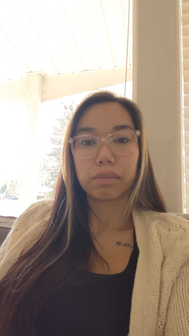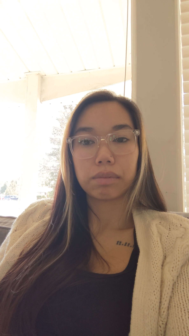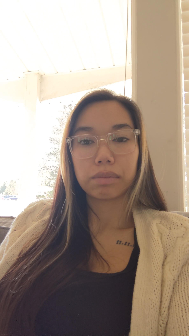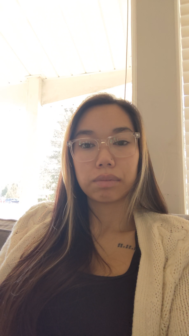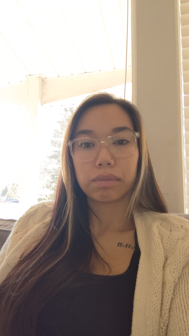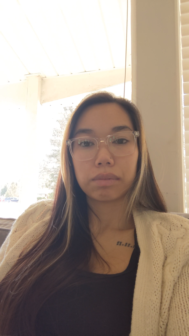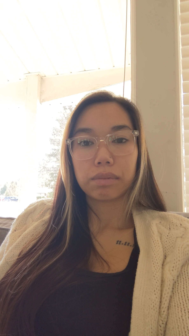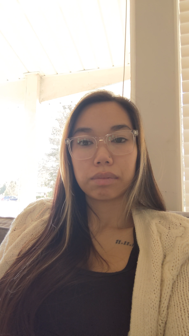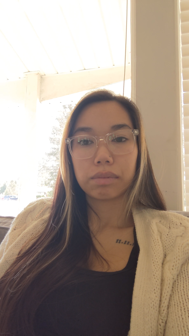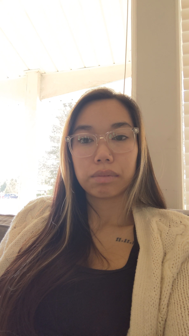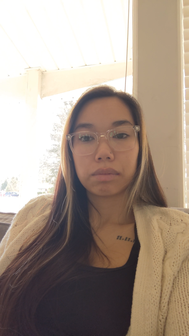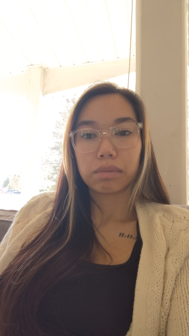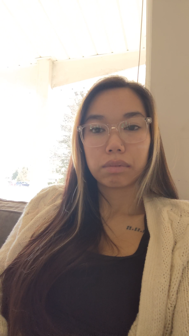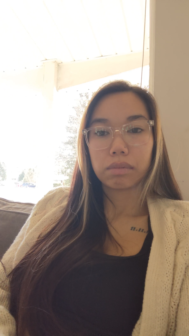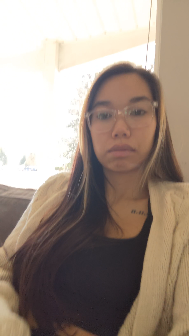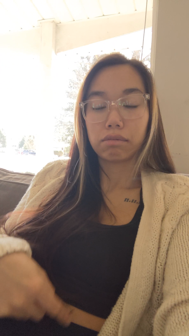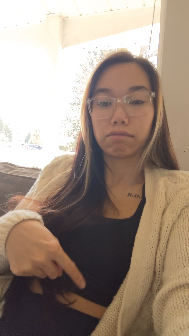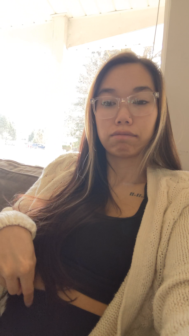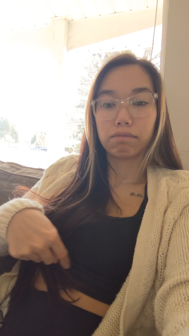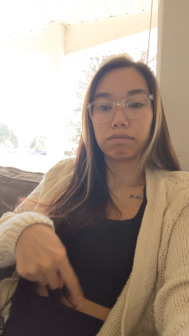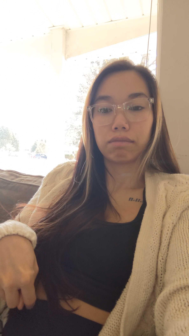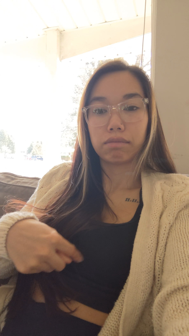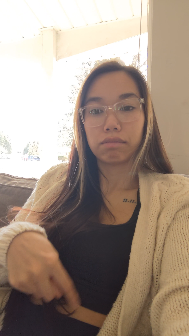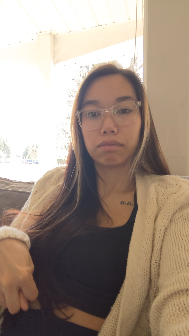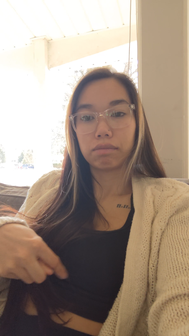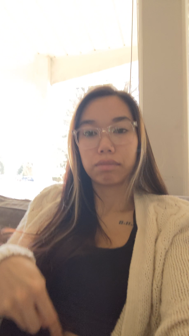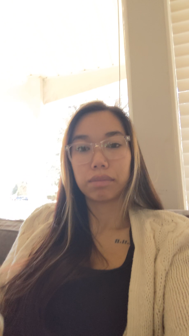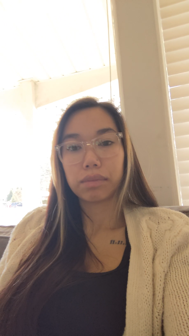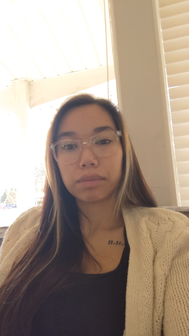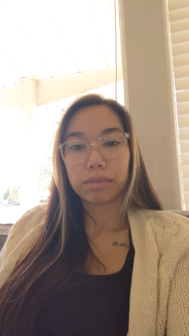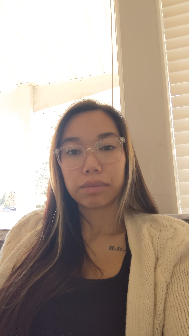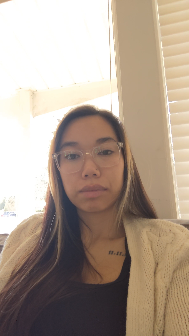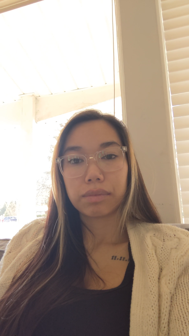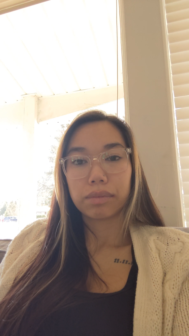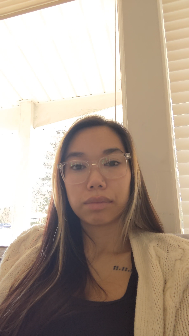belly button